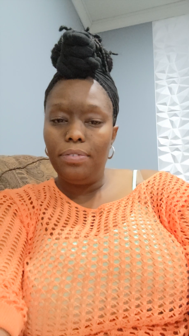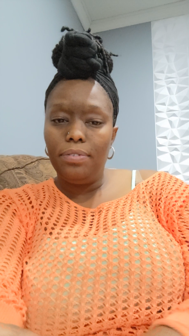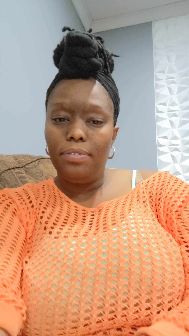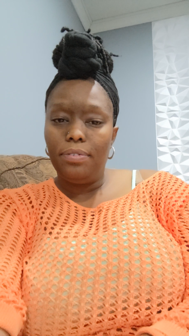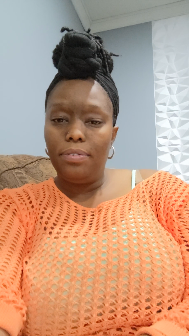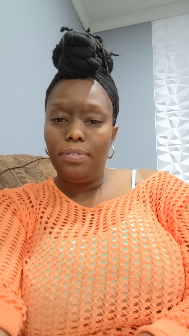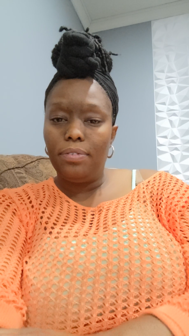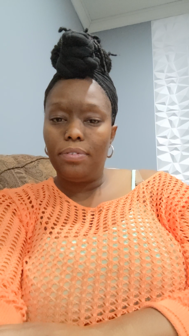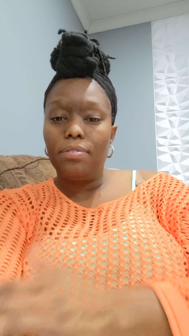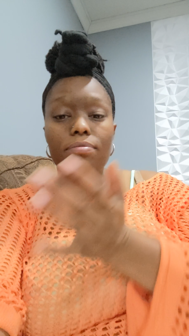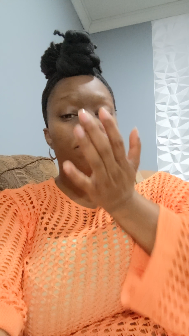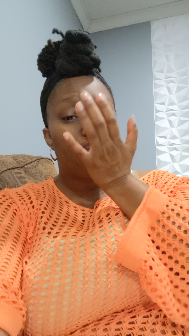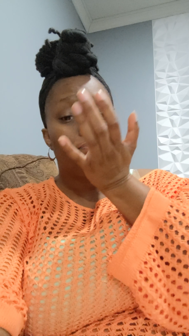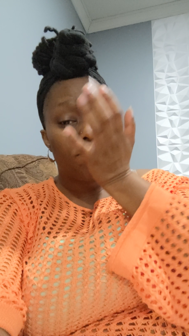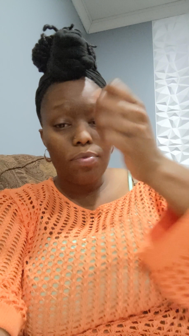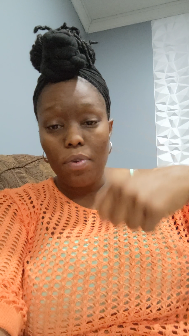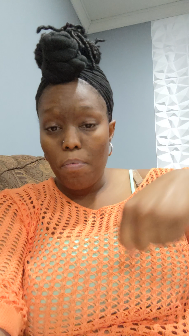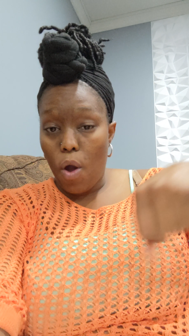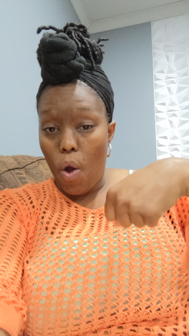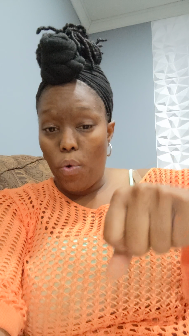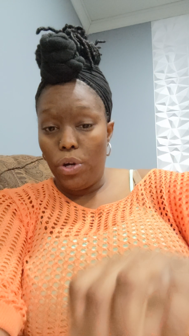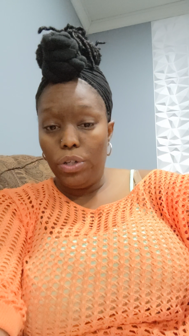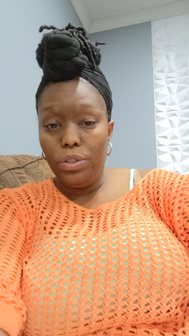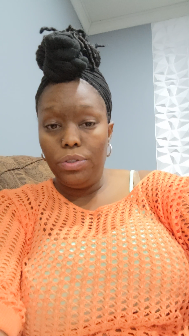lawn mower